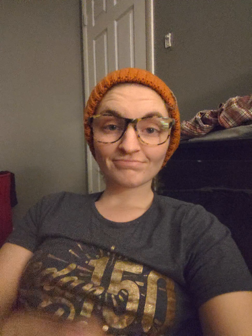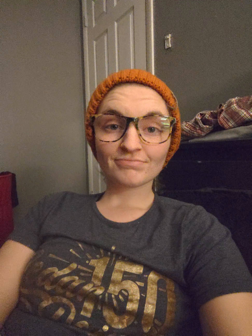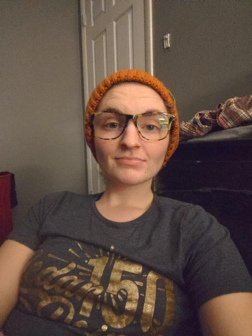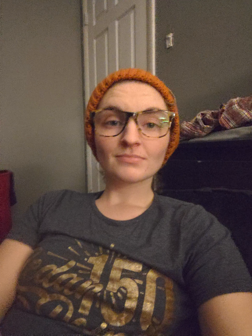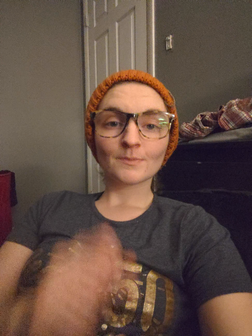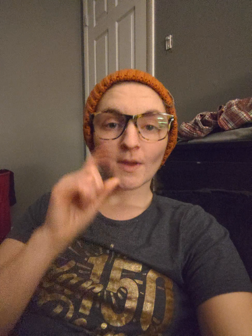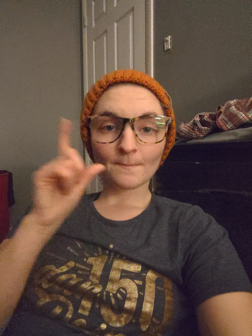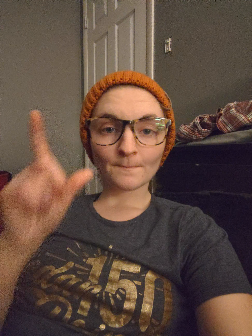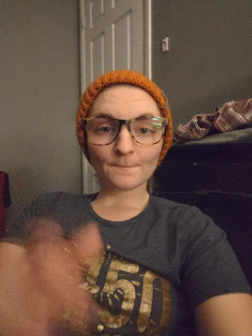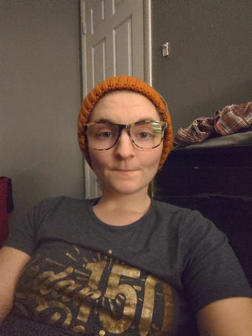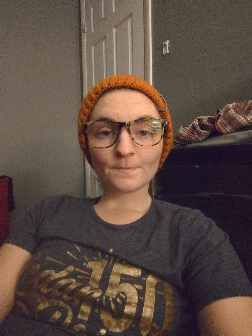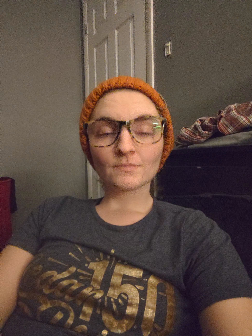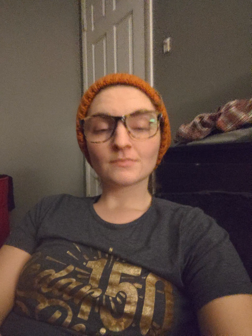wake